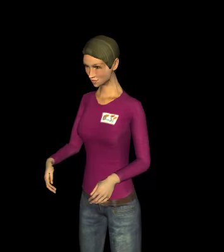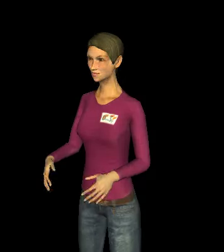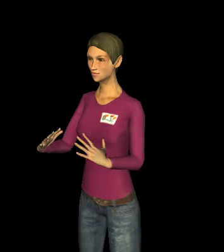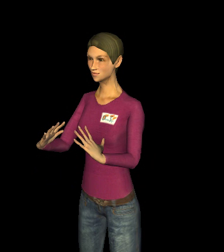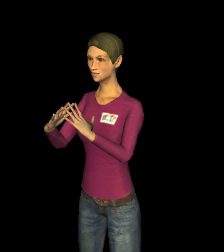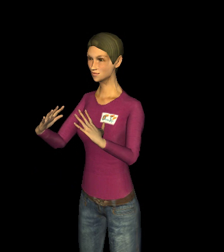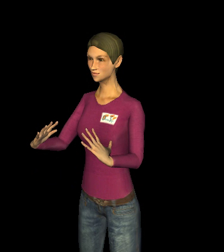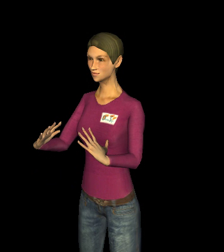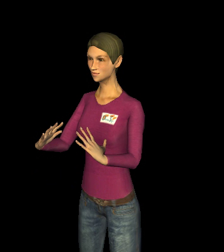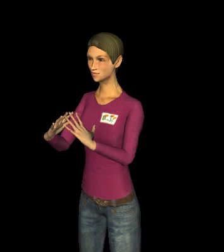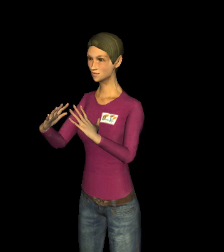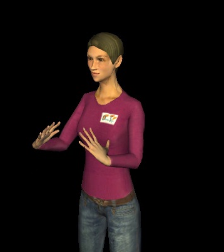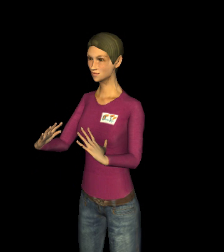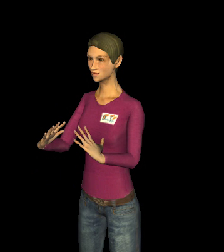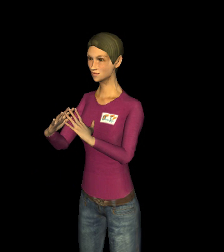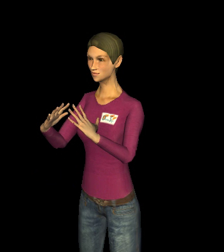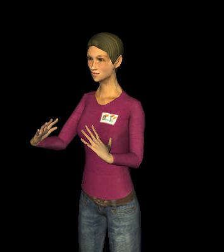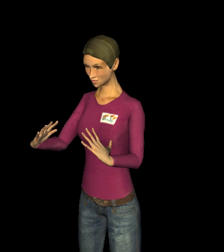معركة